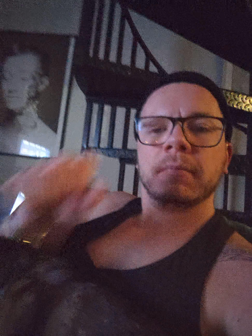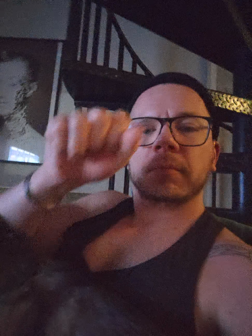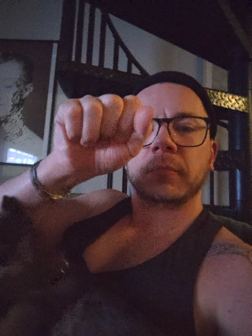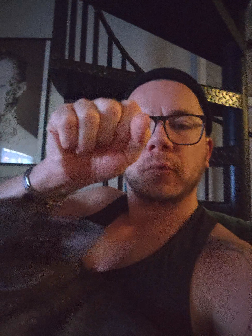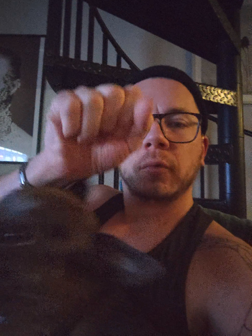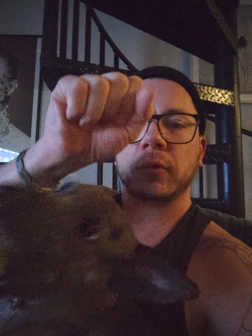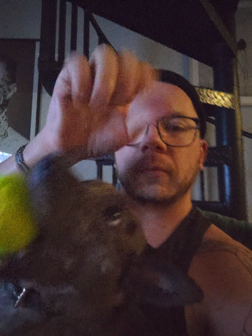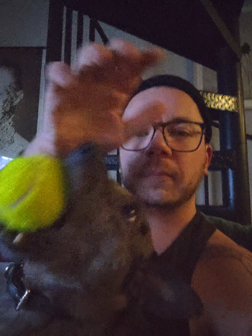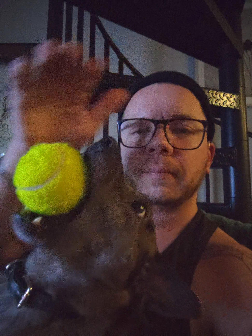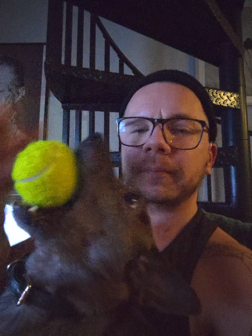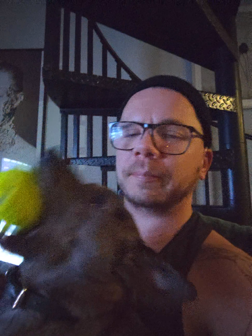drop